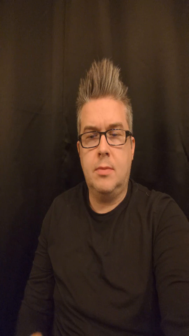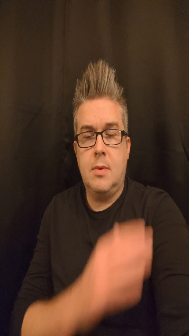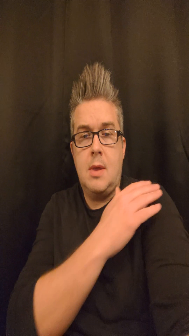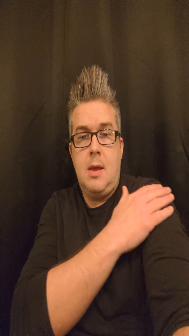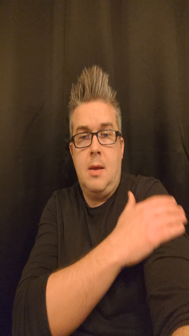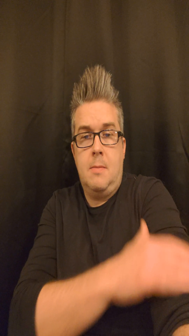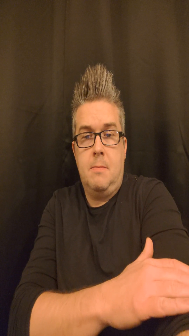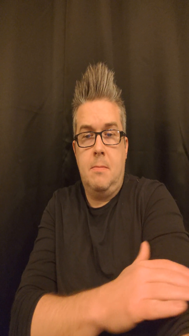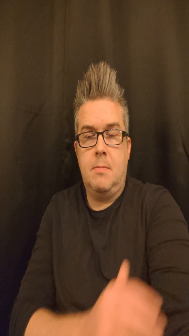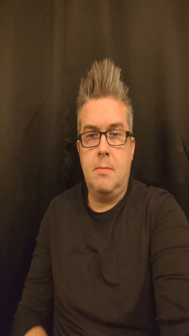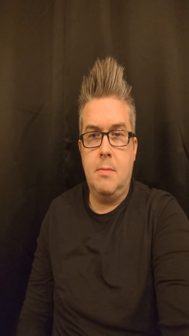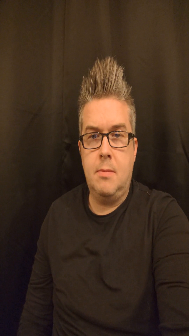arm